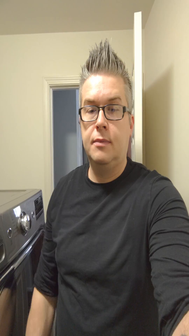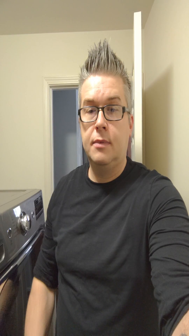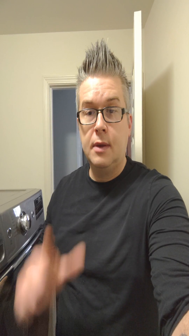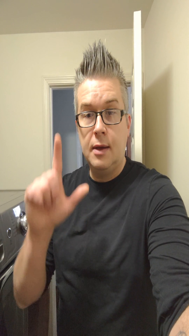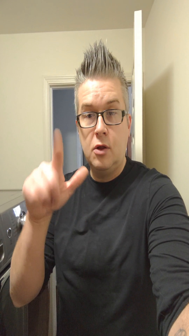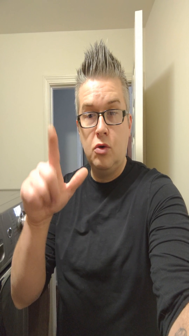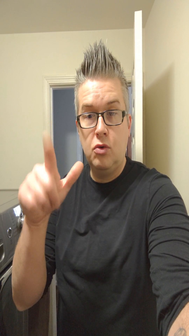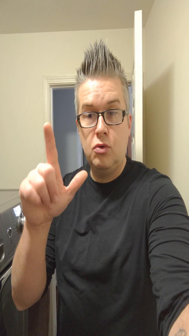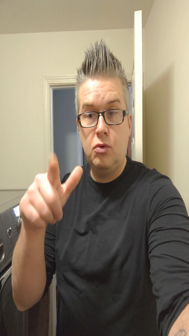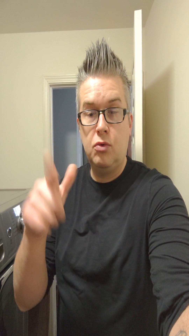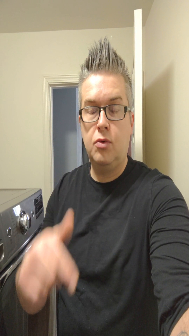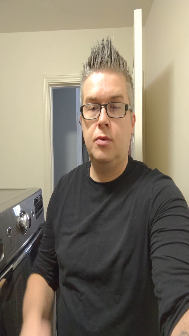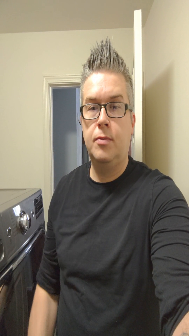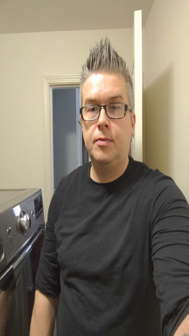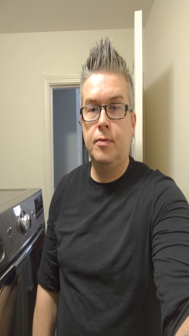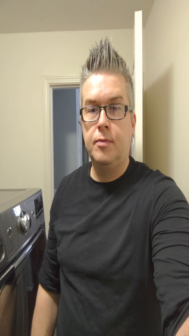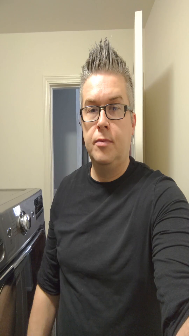later